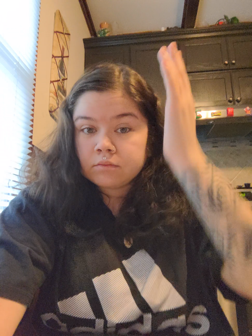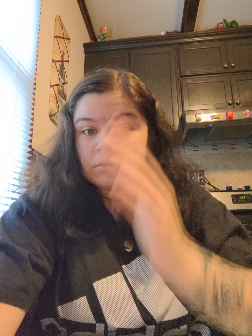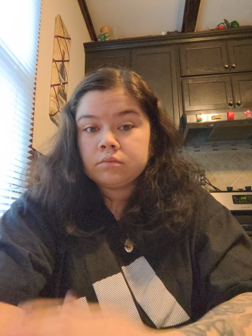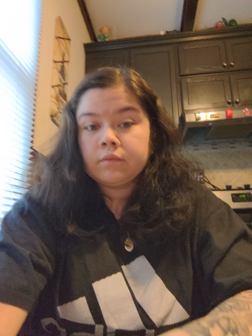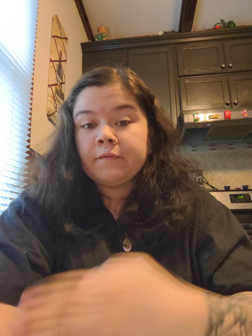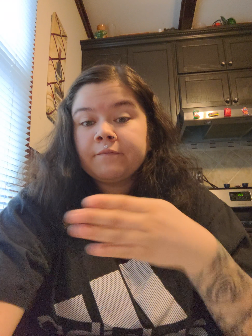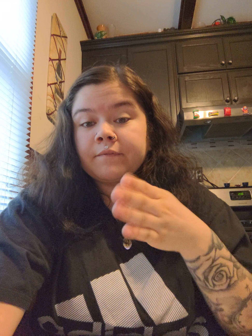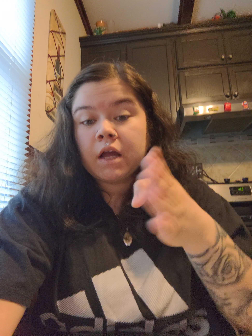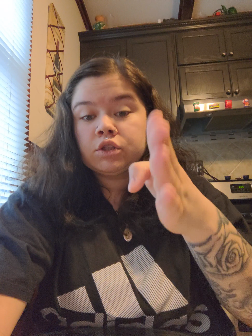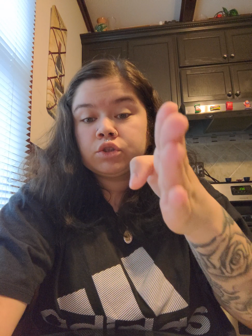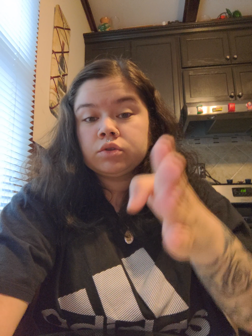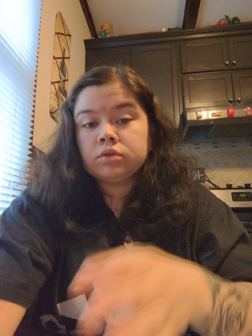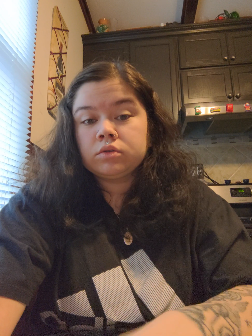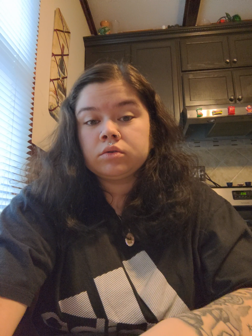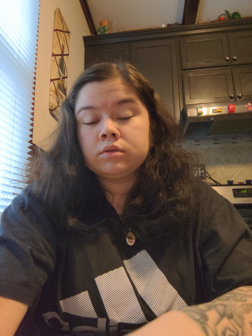fish